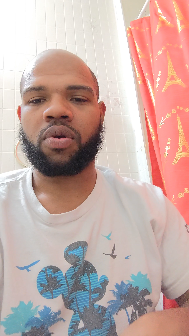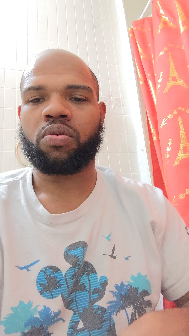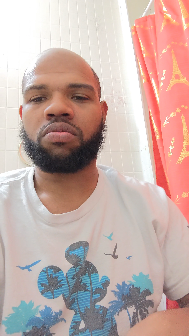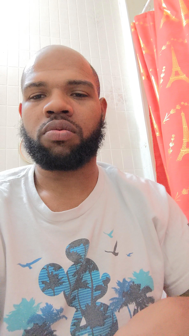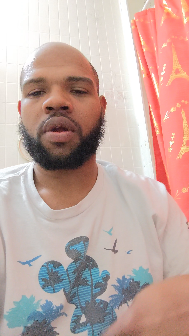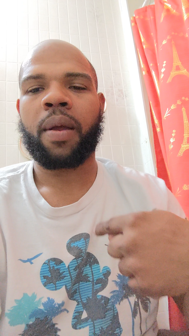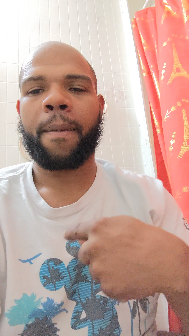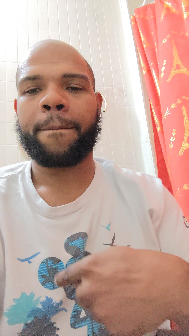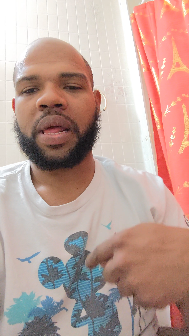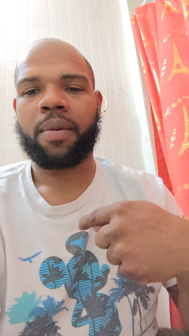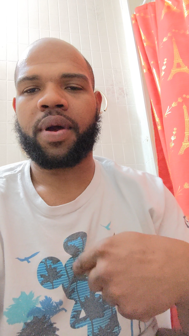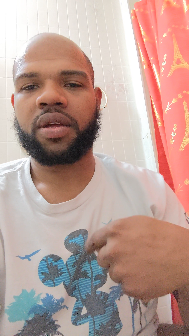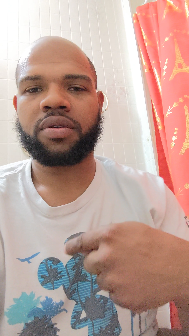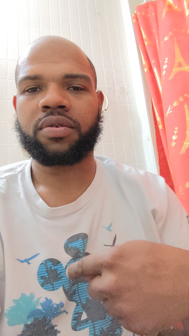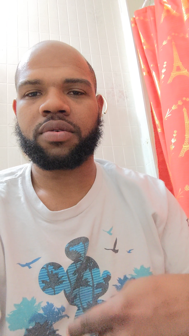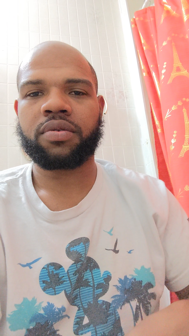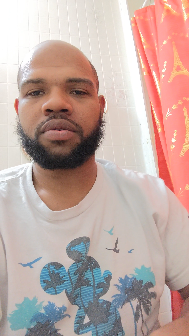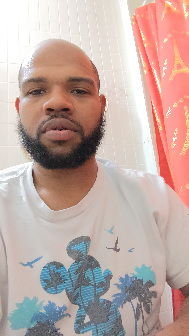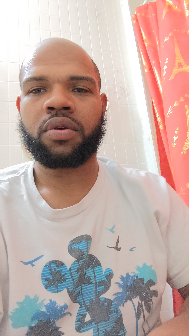belly button